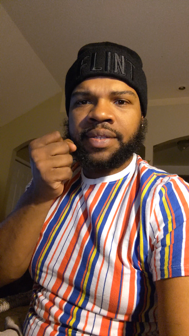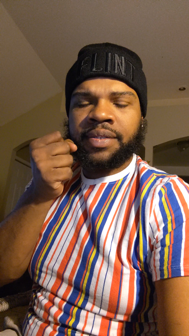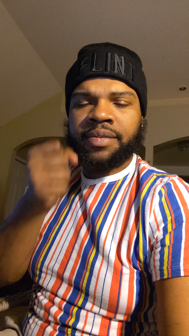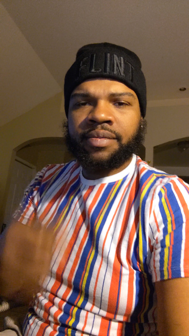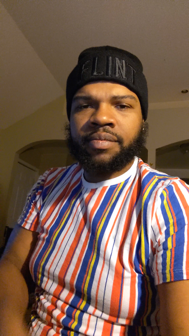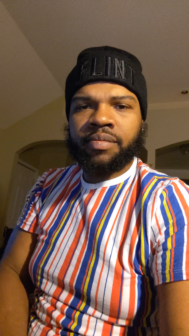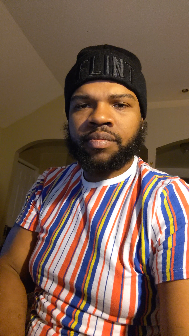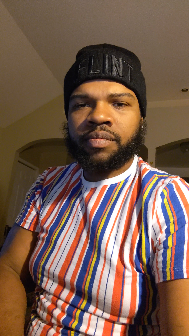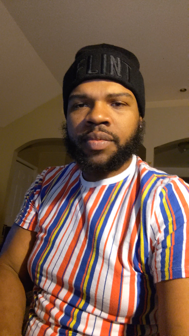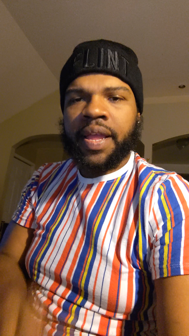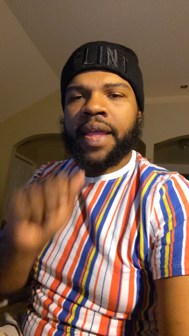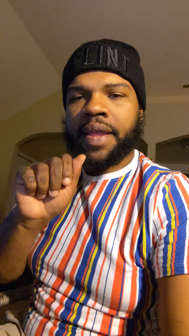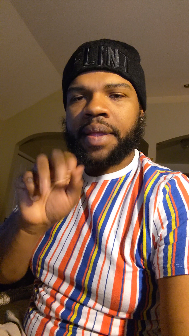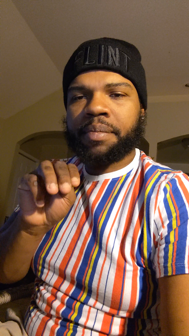am